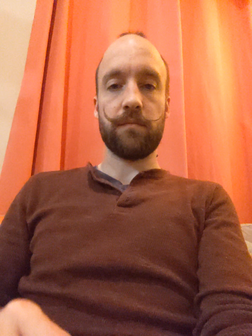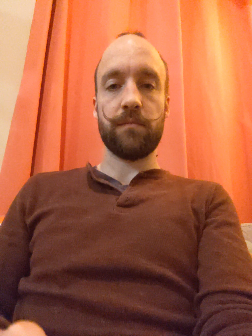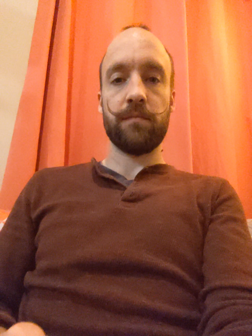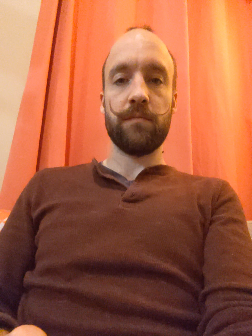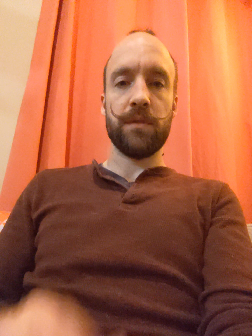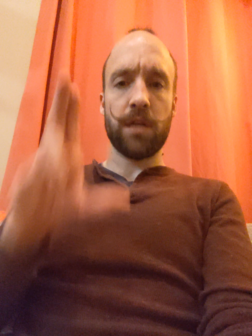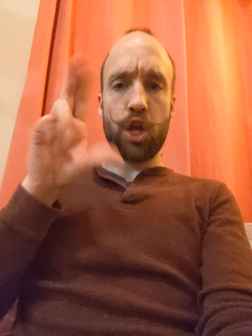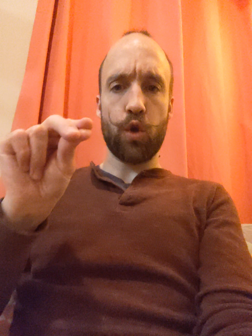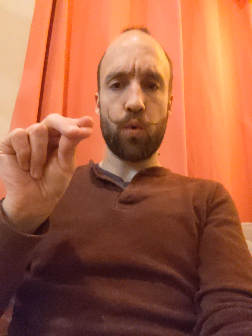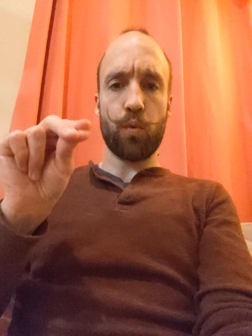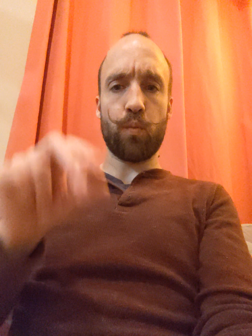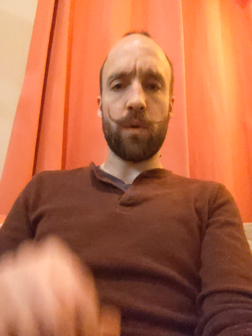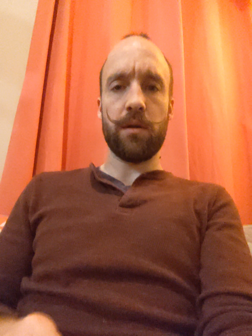no